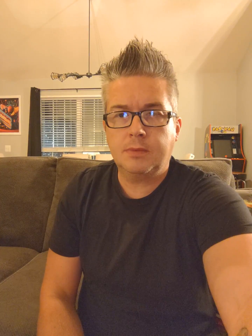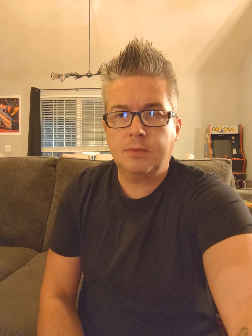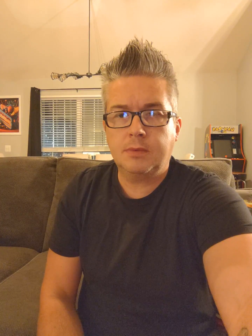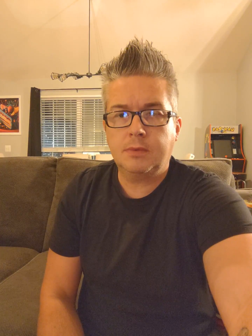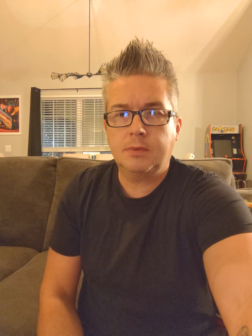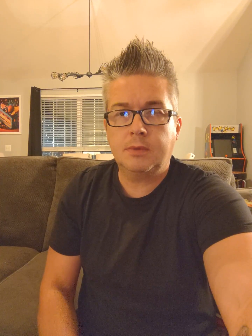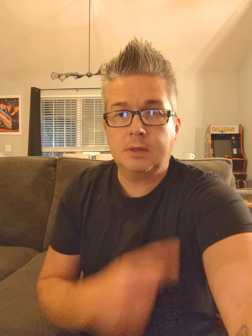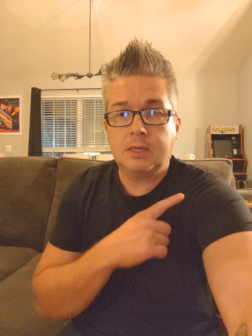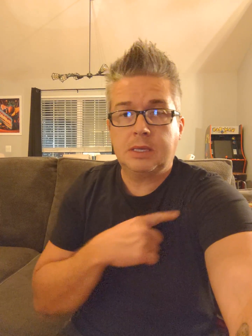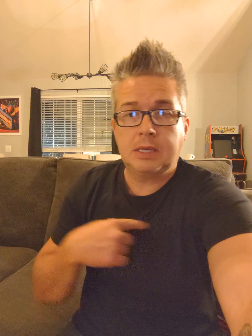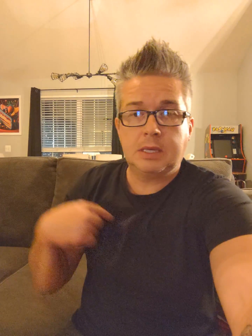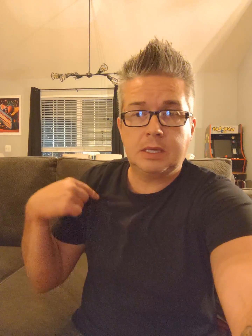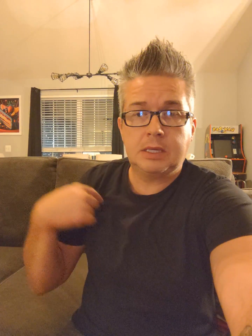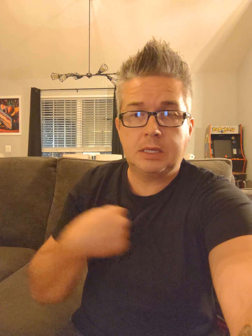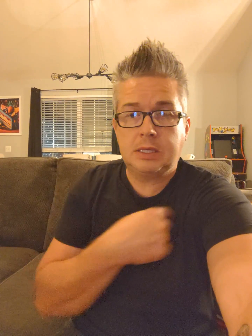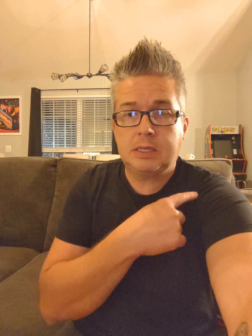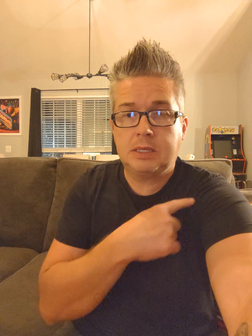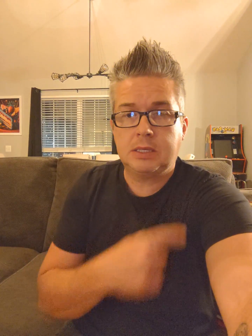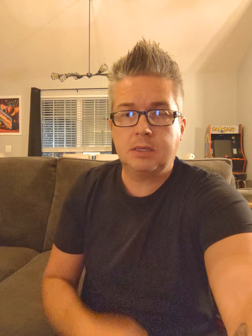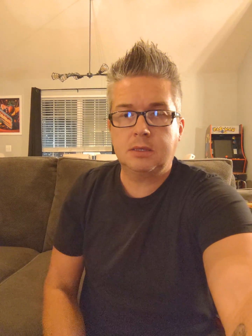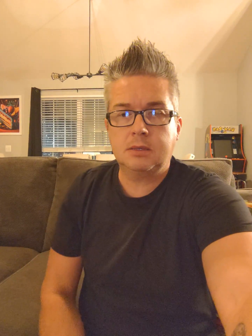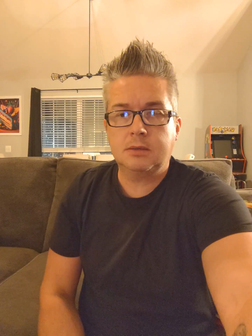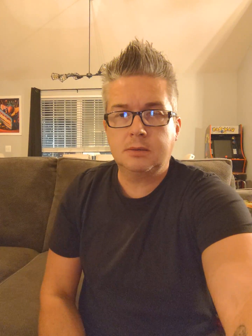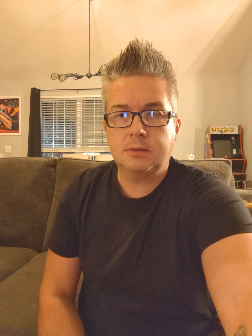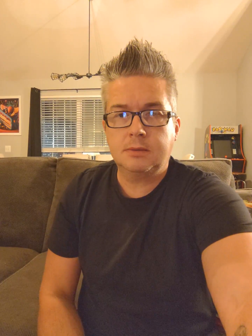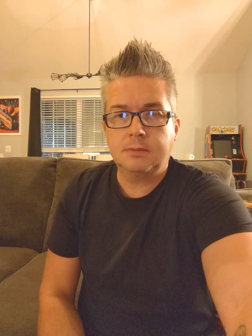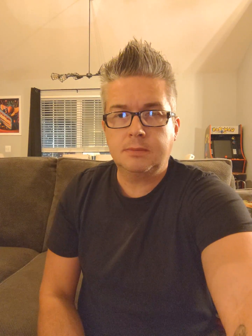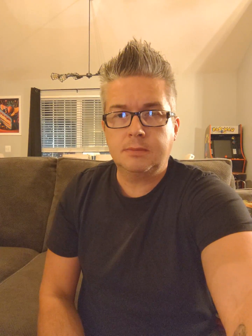bib